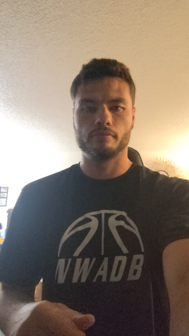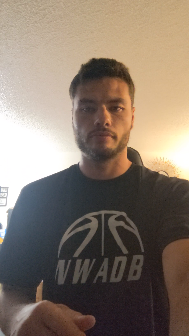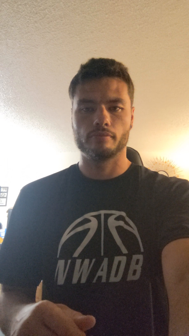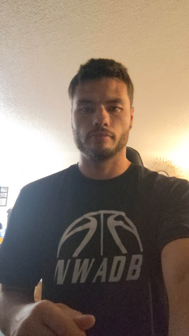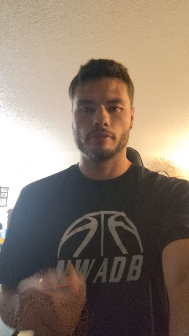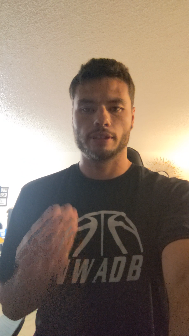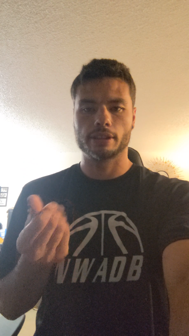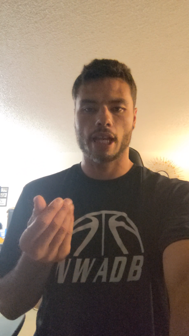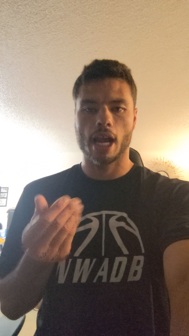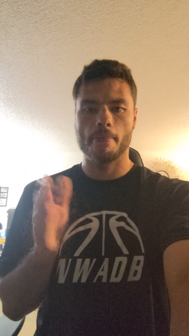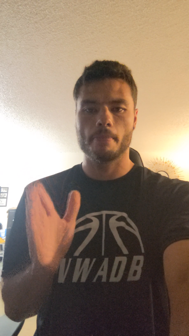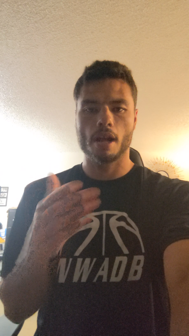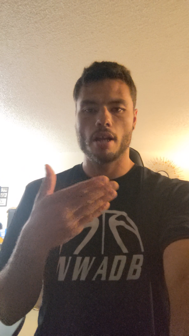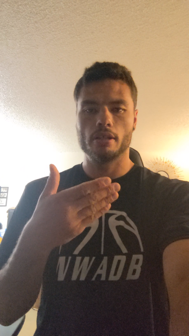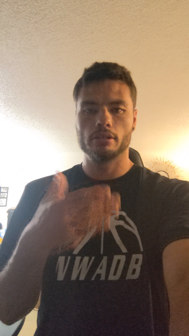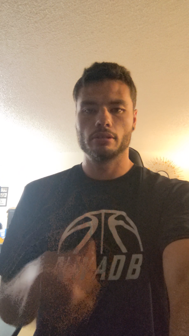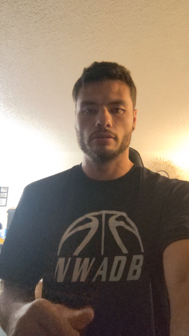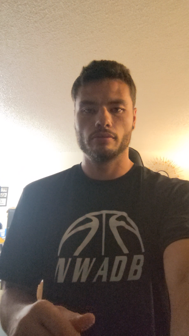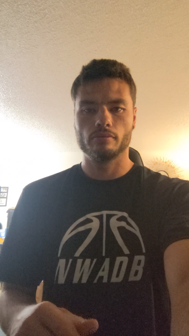sandbox